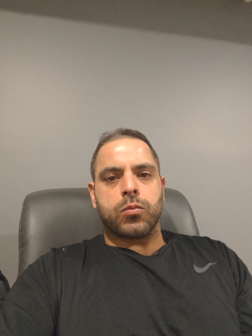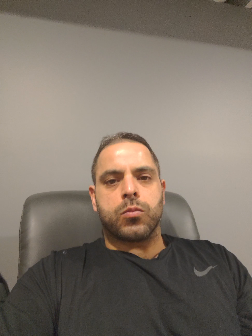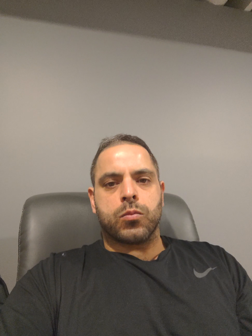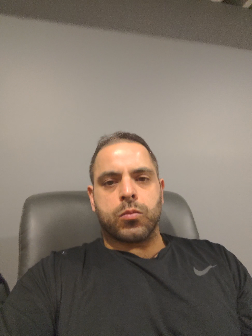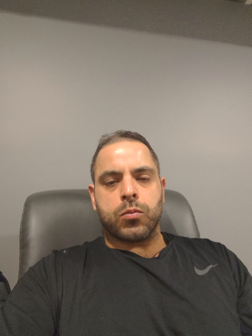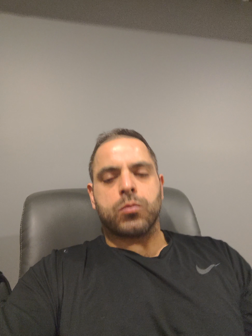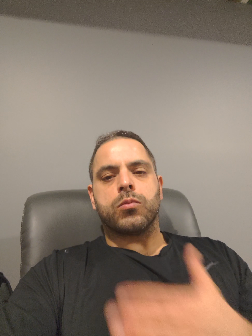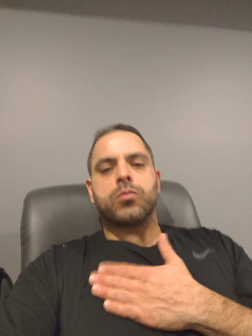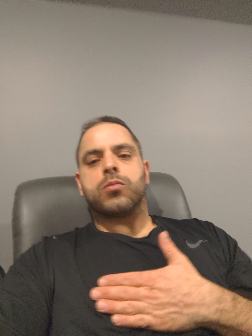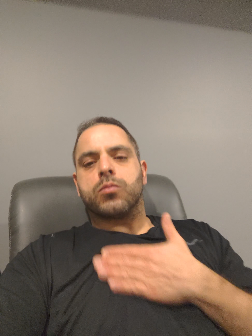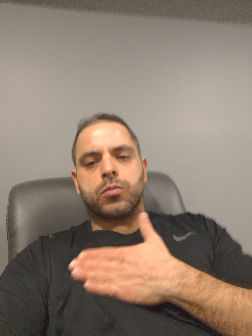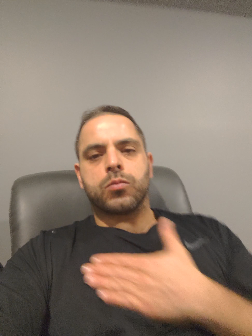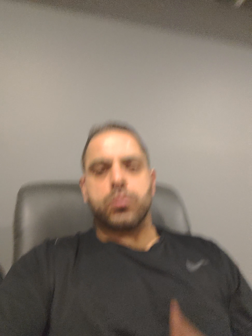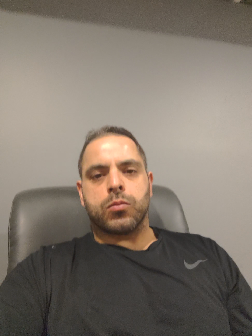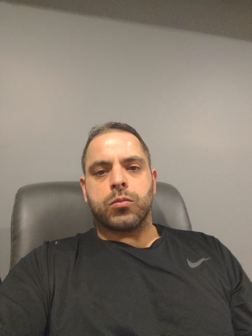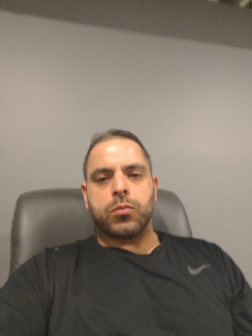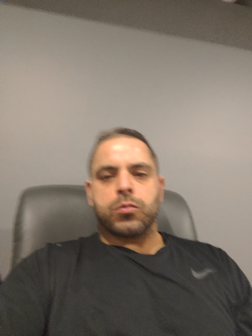please